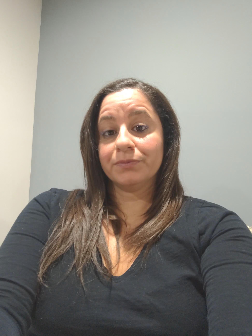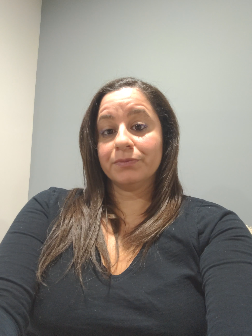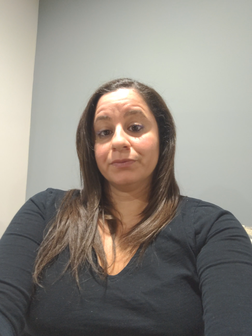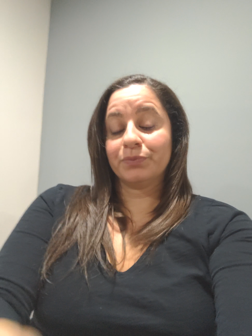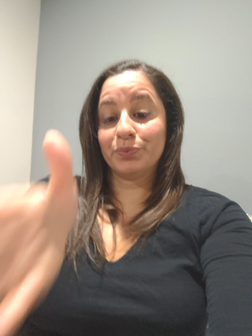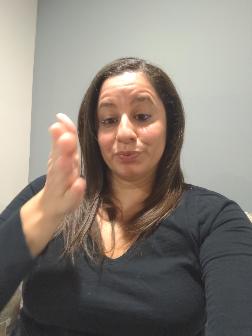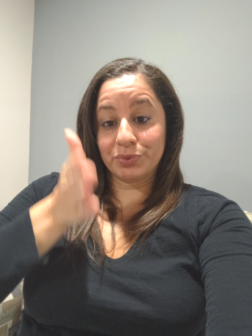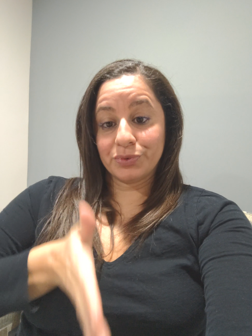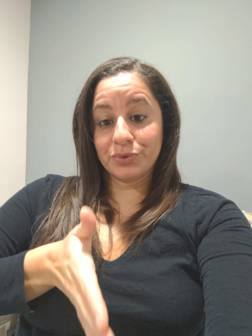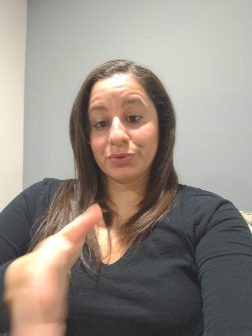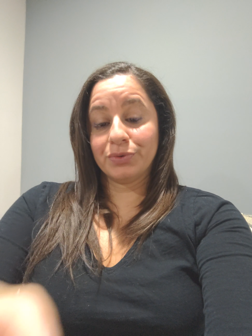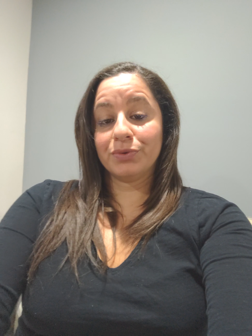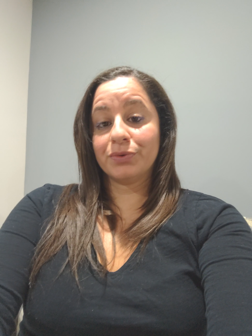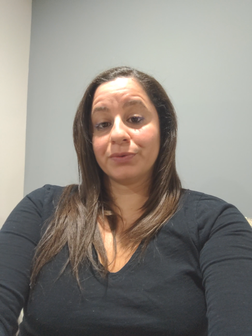person